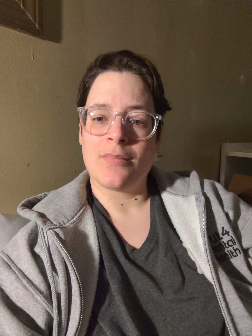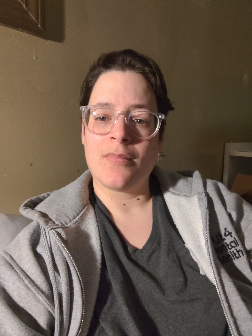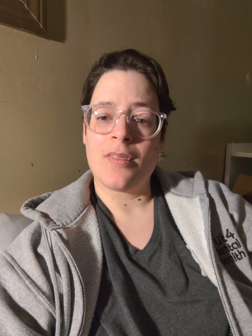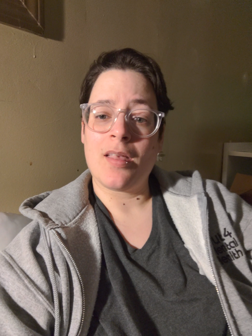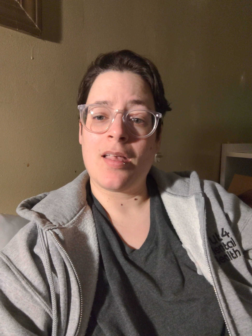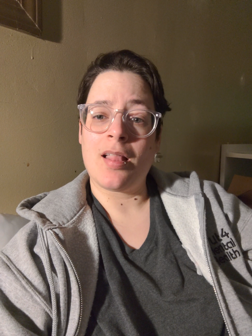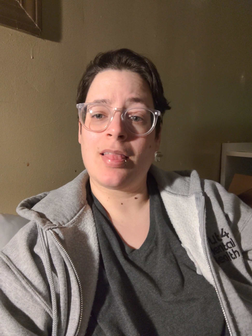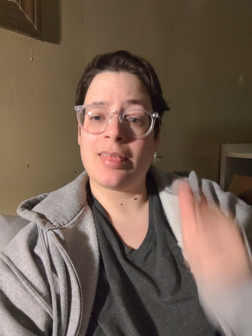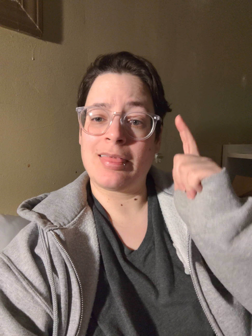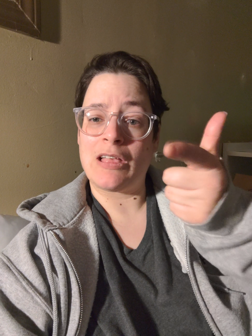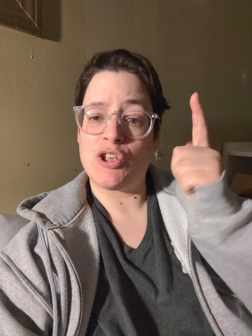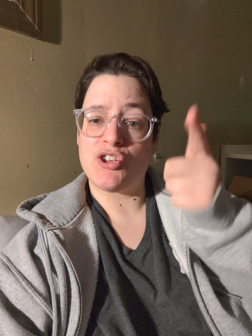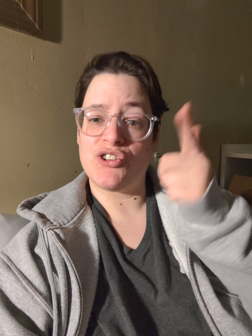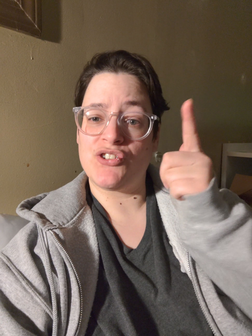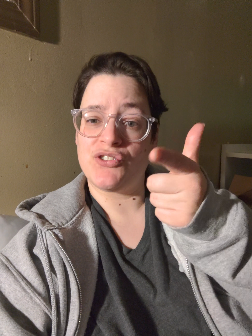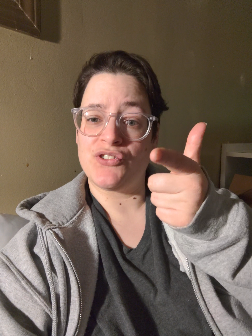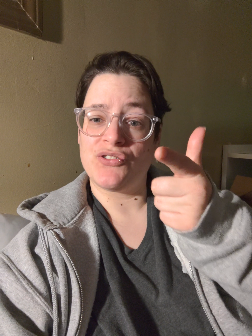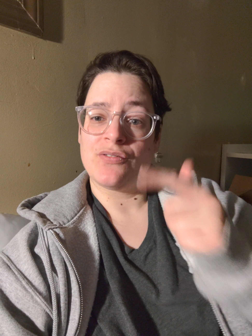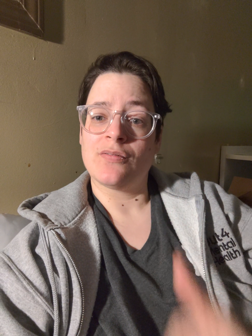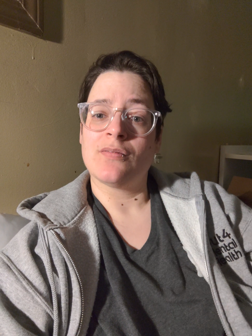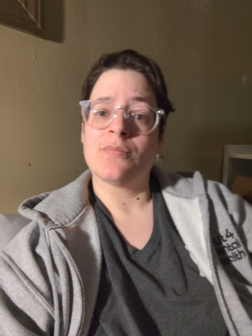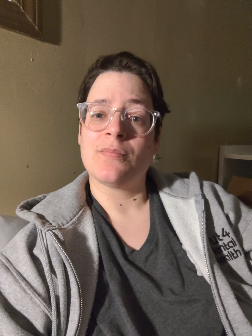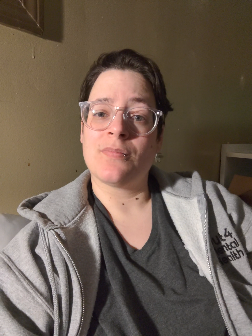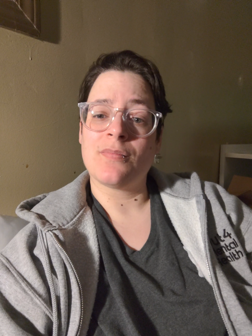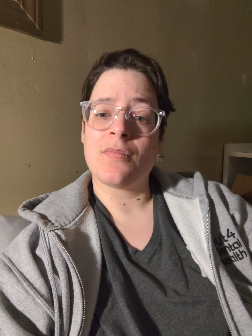later